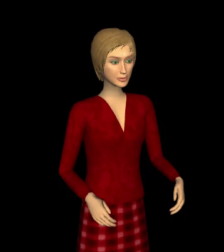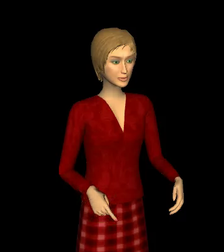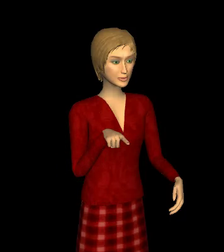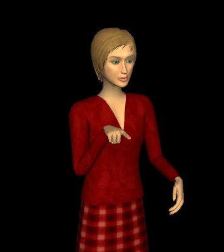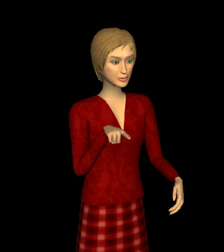أنت